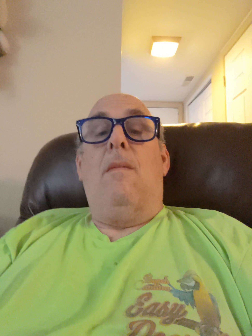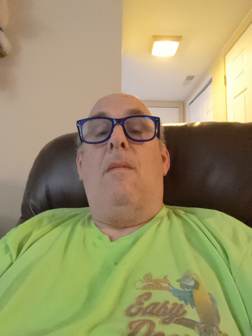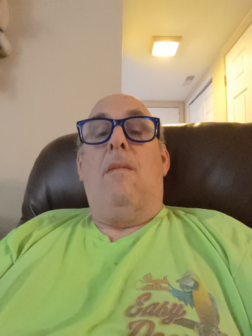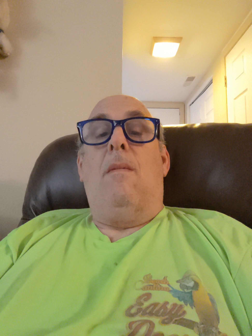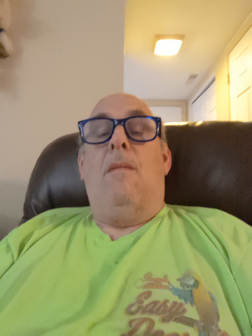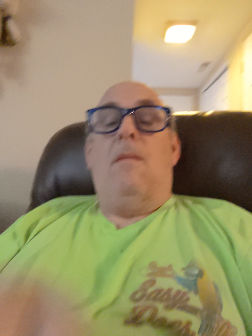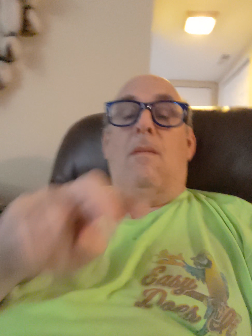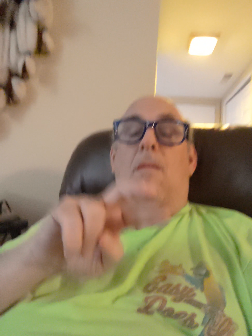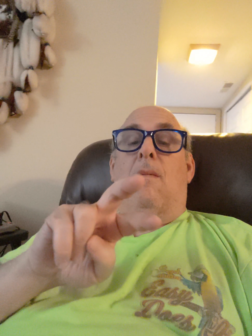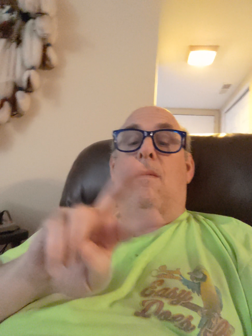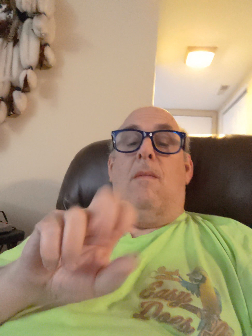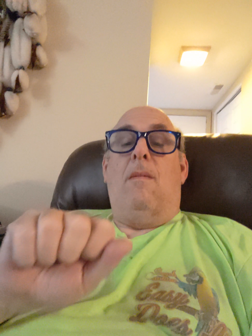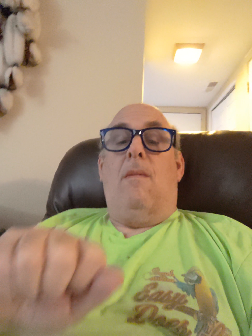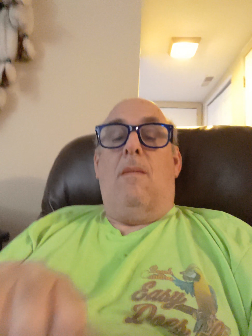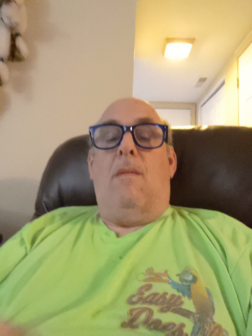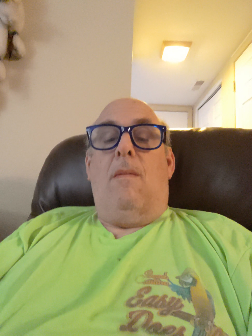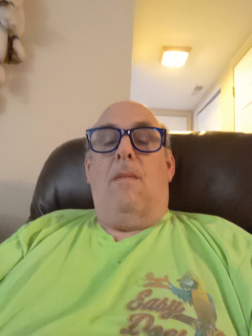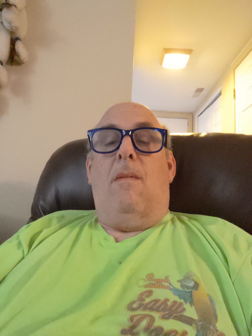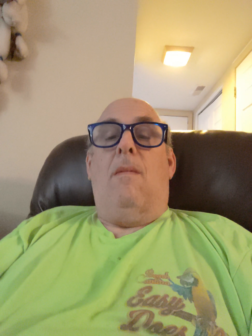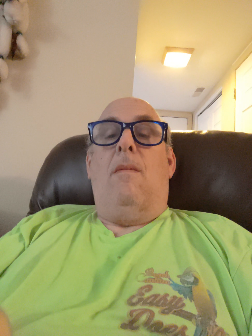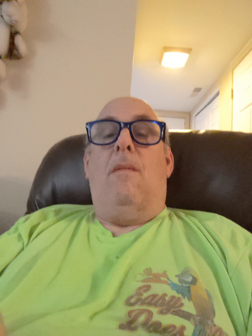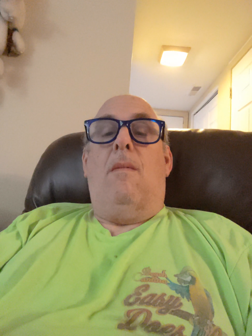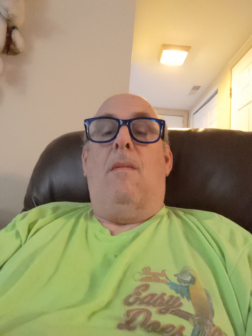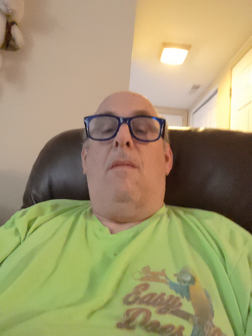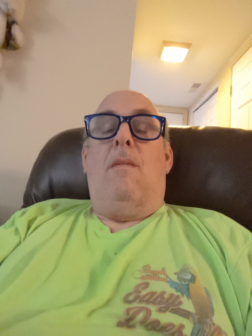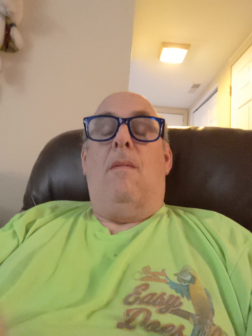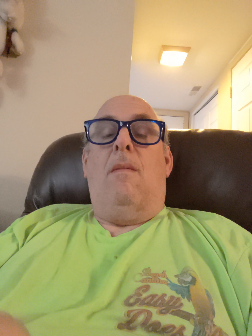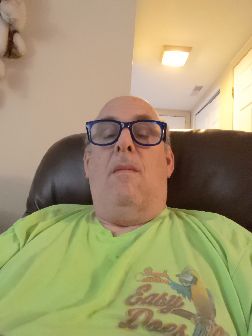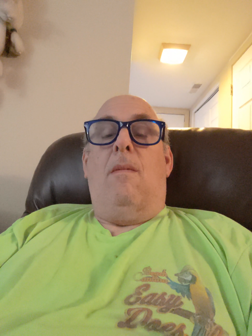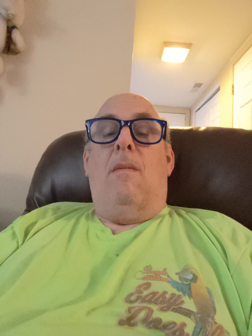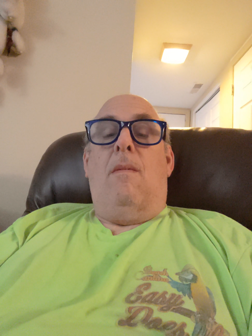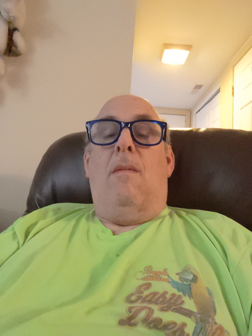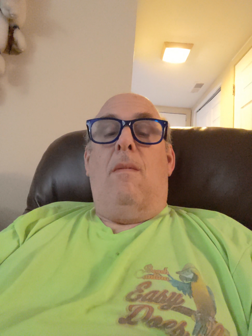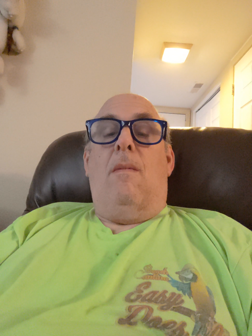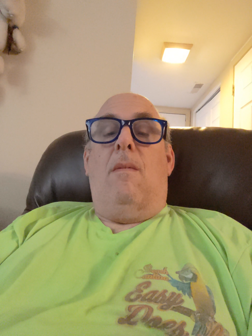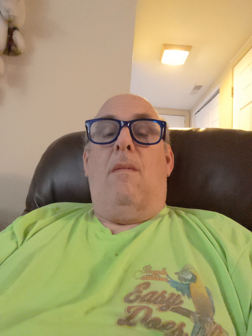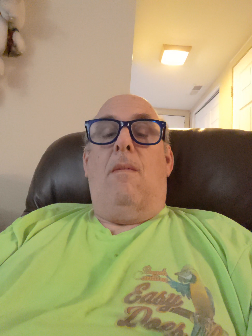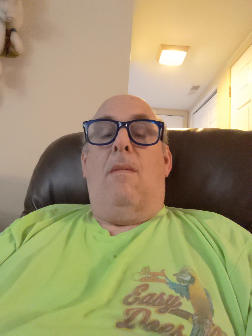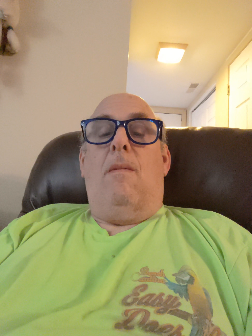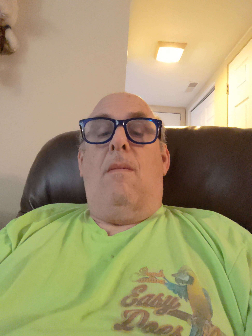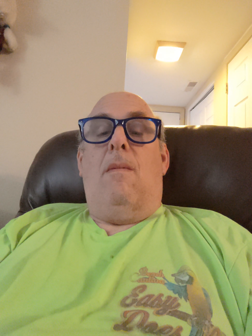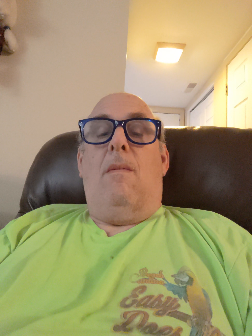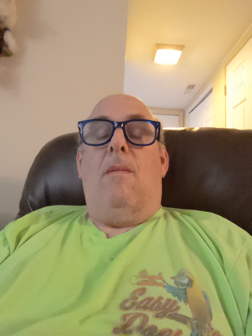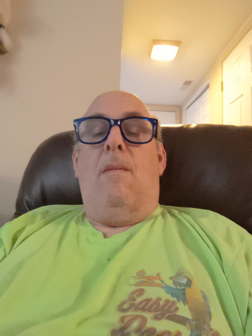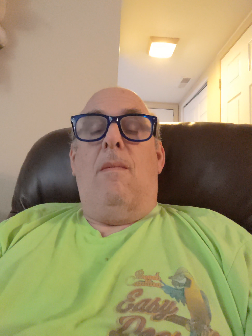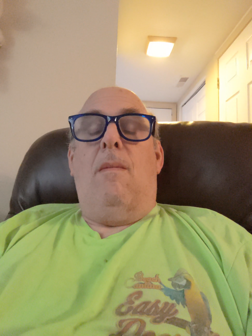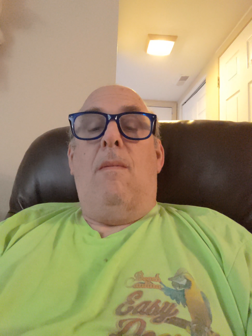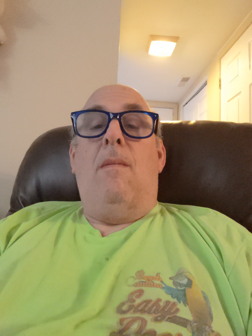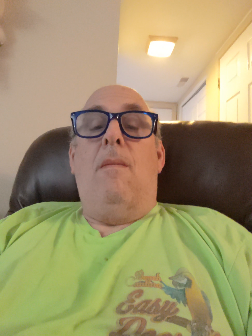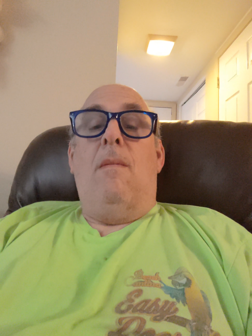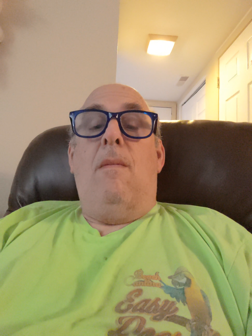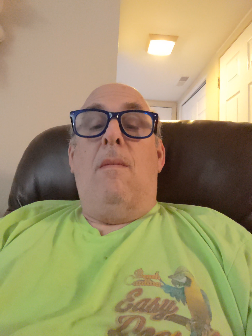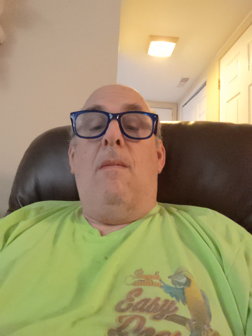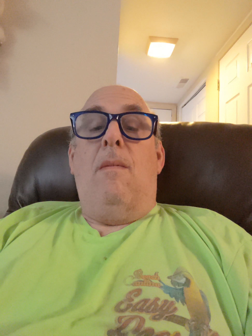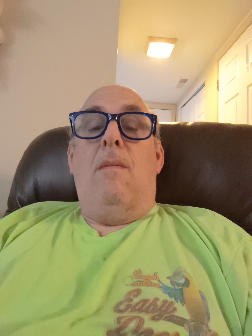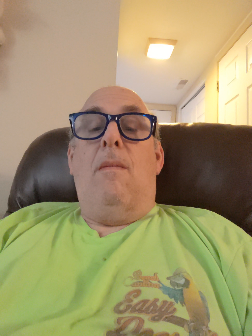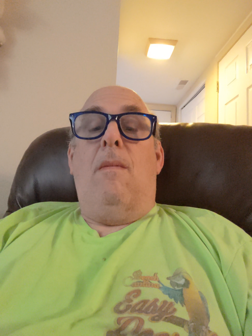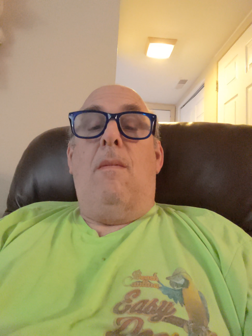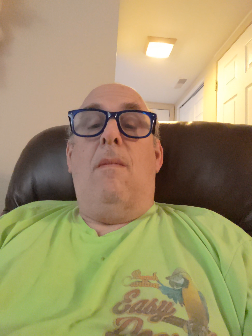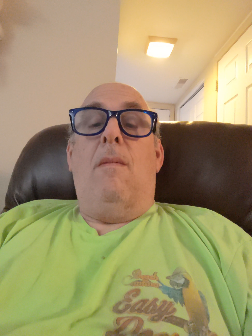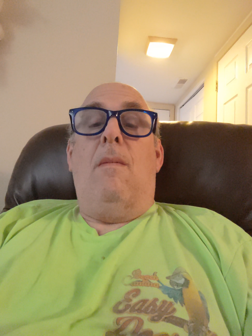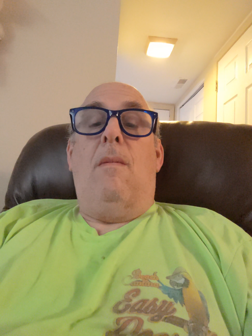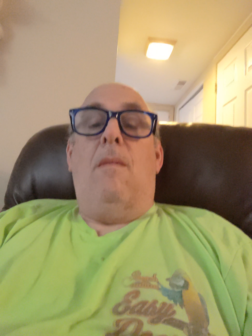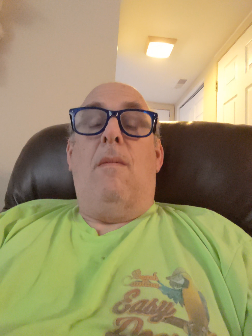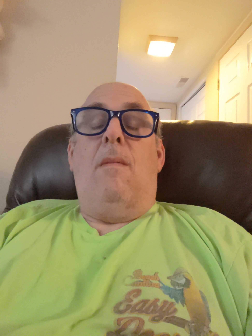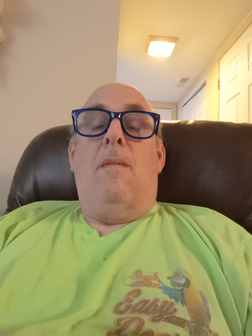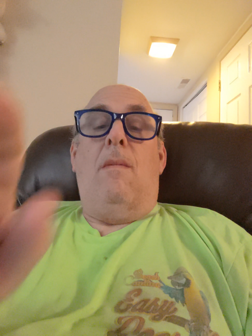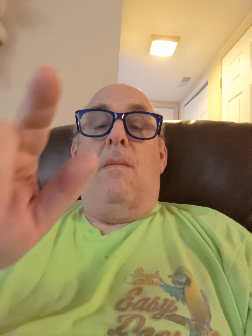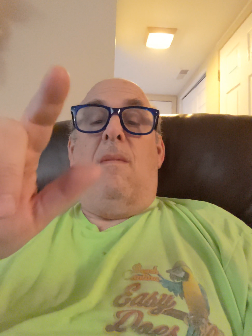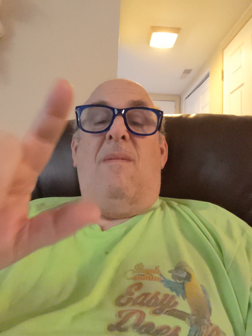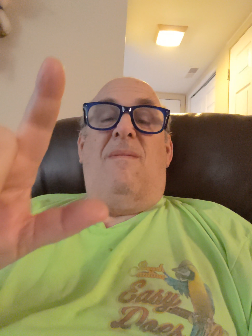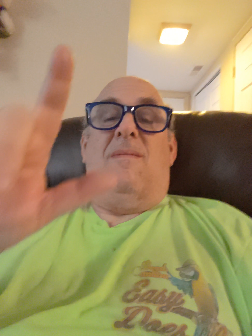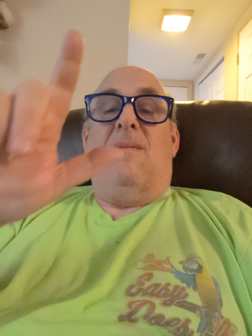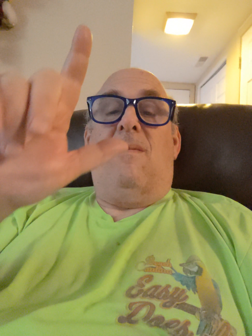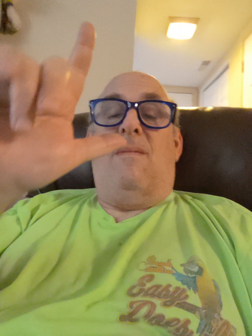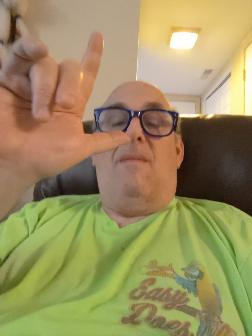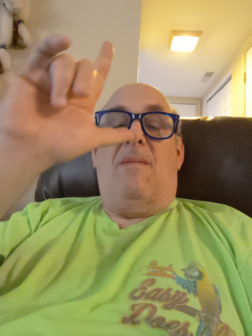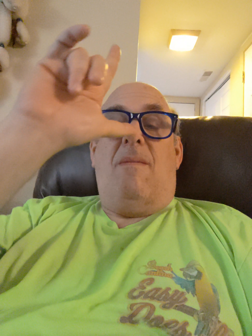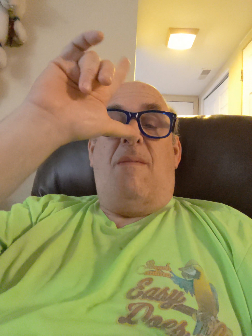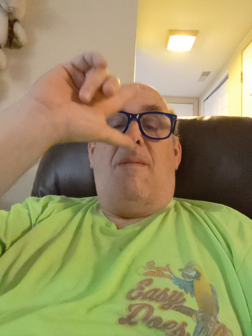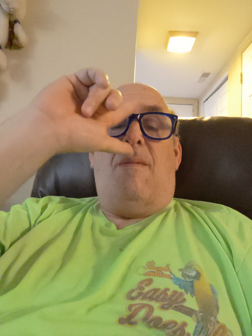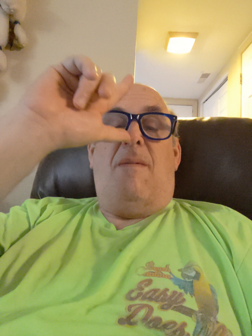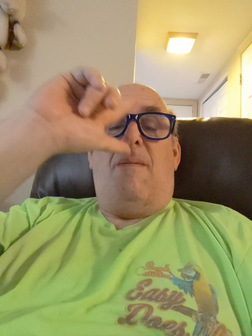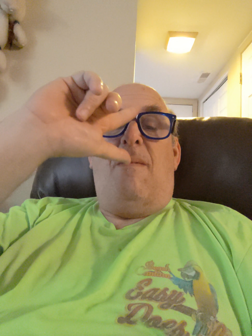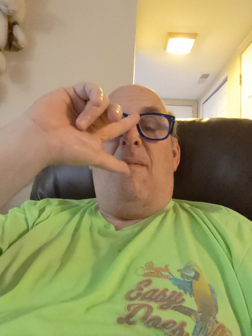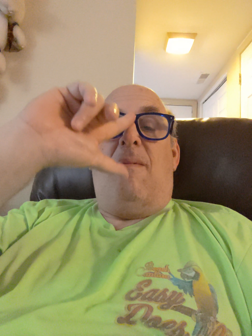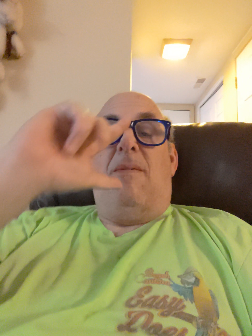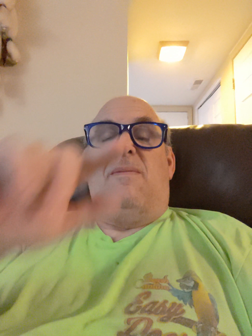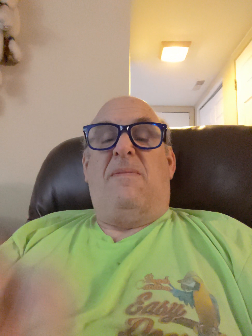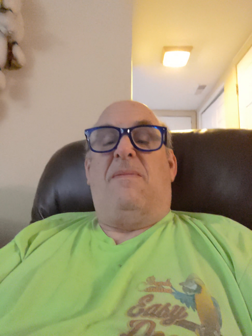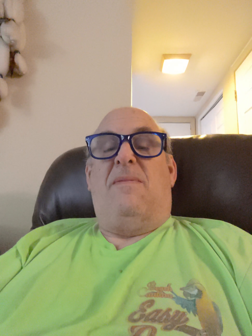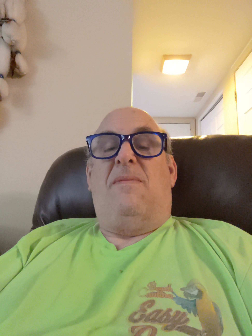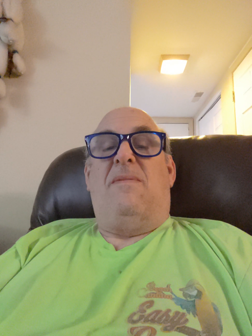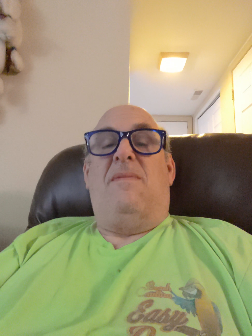pizza